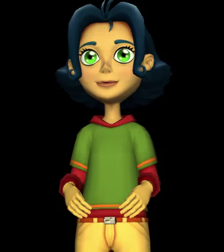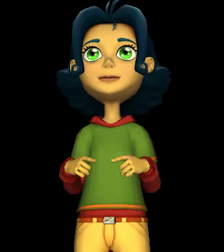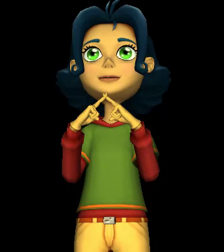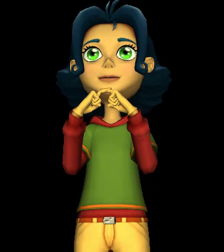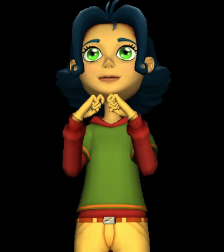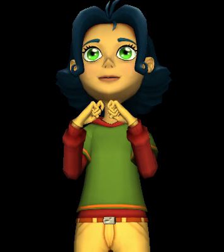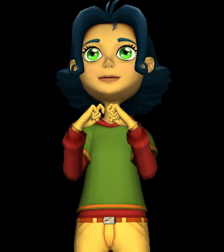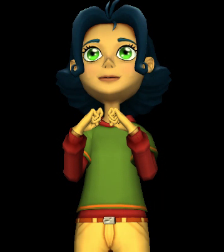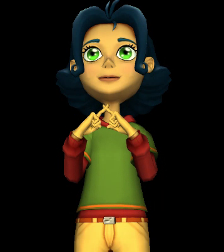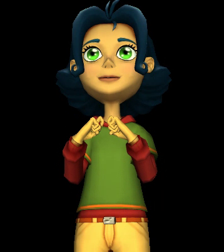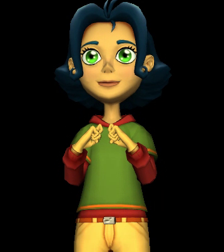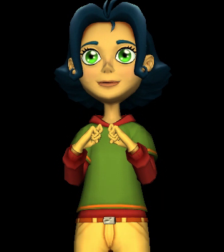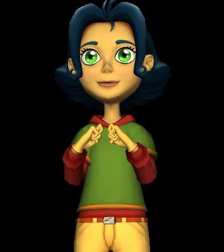أحسب